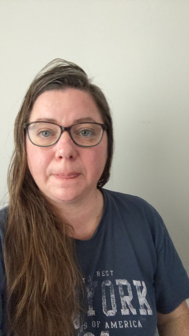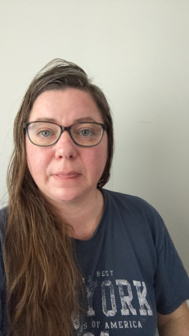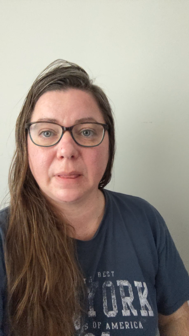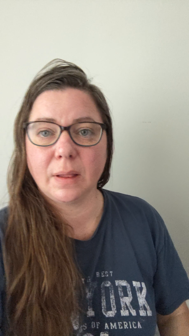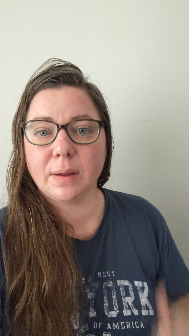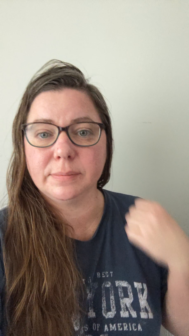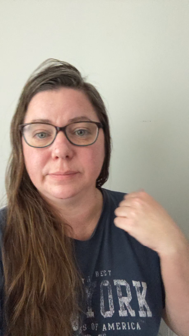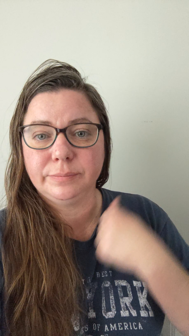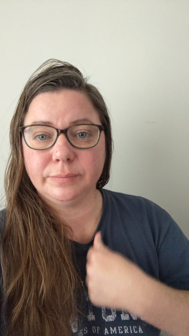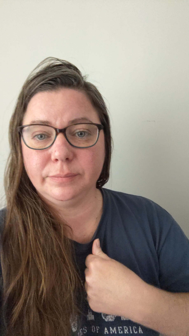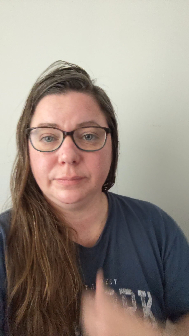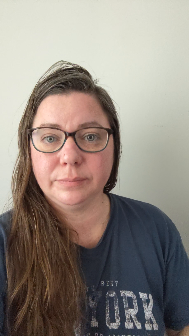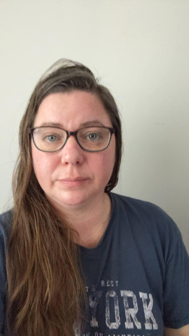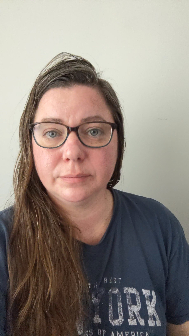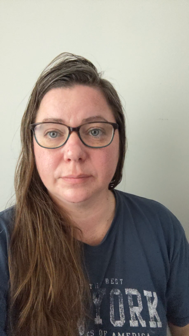coats